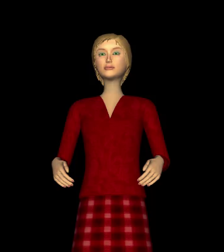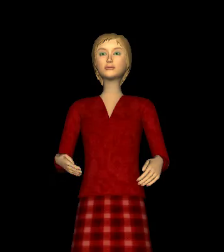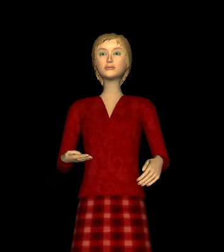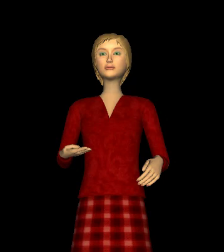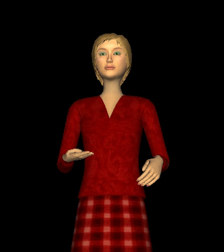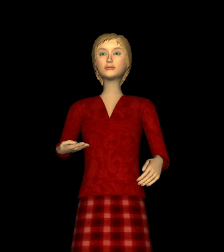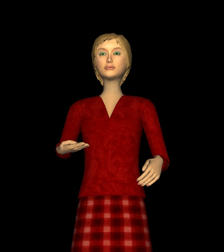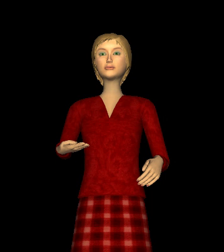أم